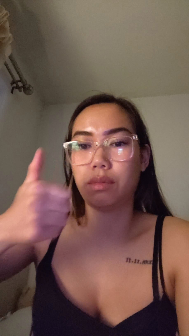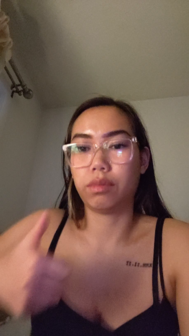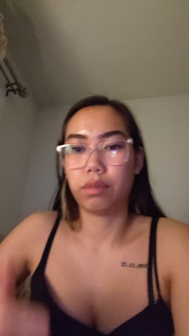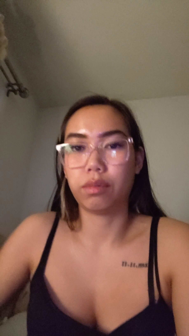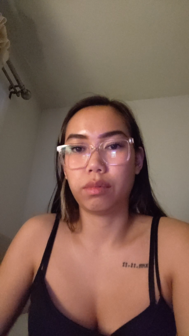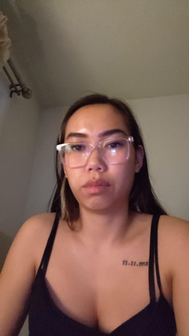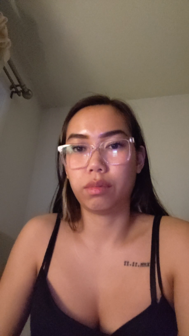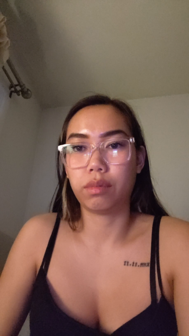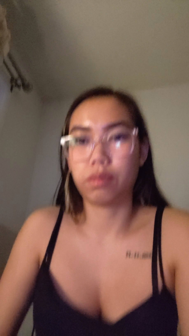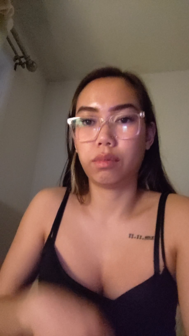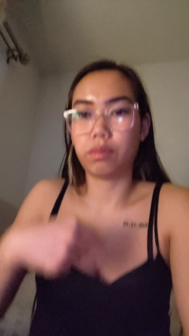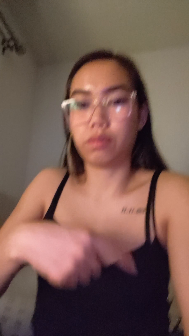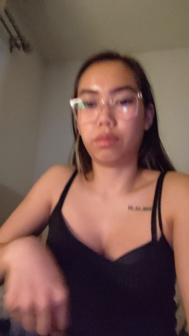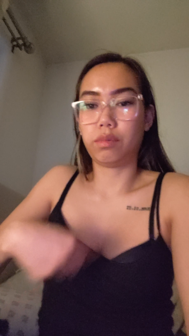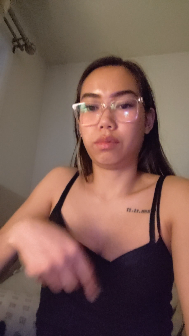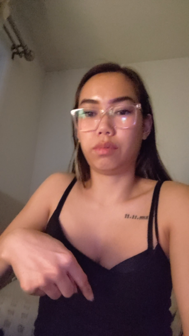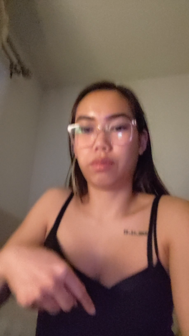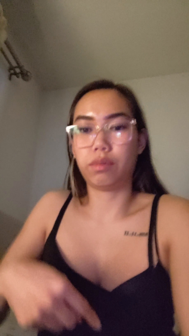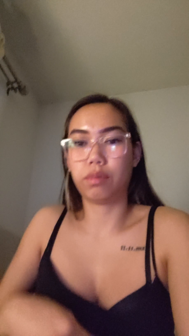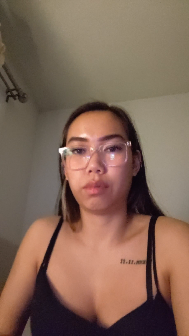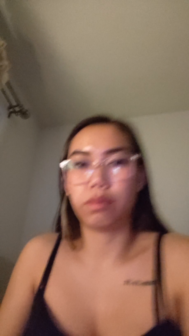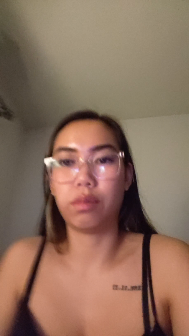belly button